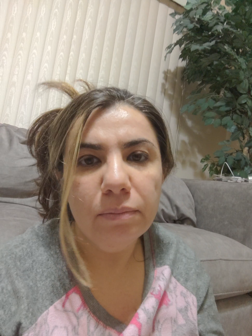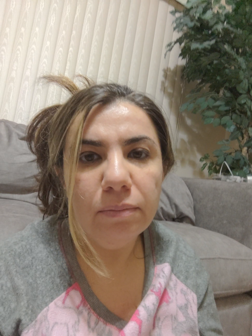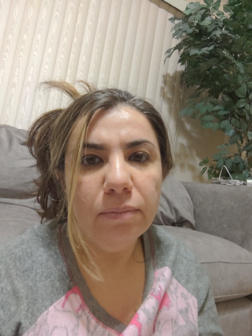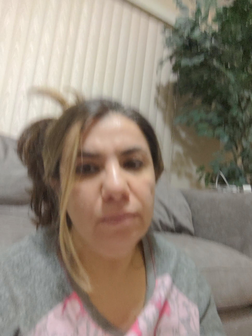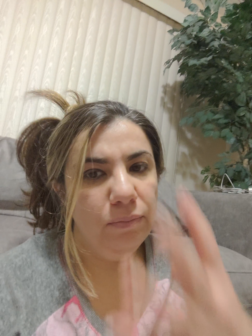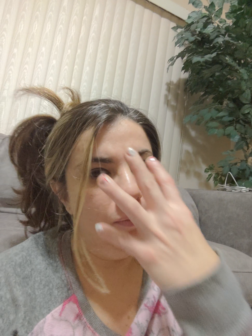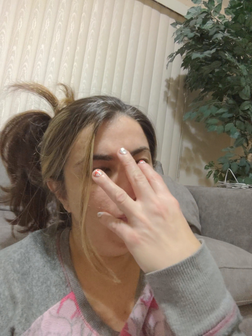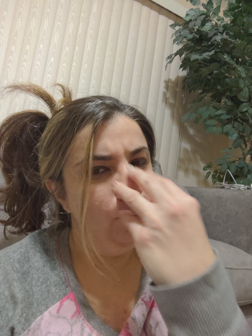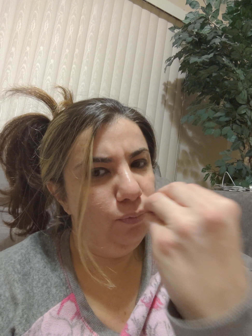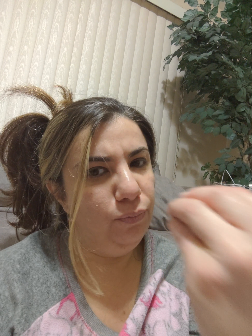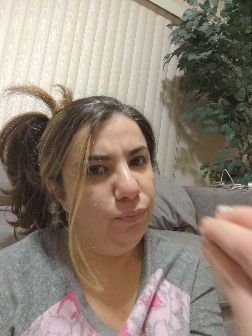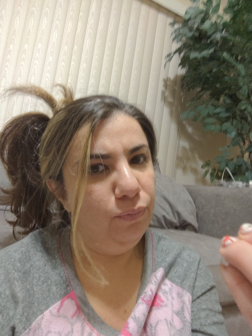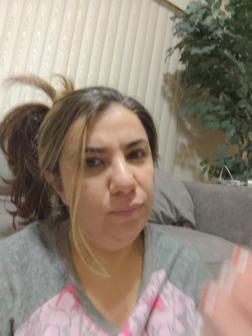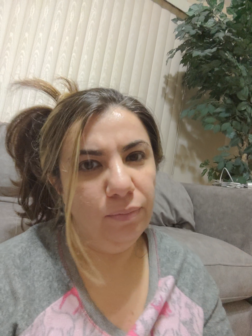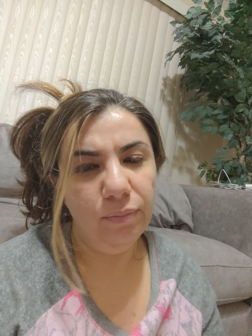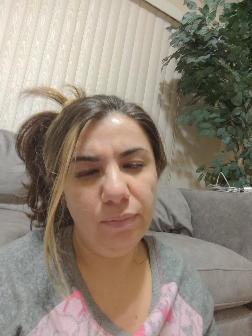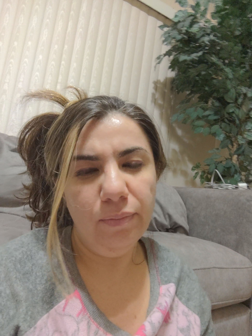wolf